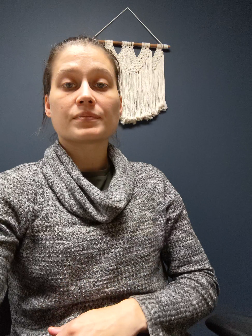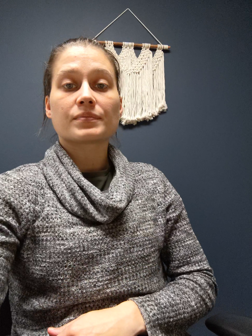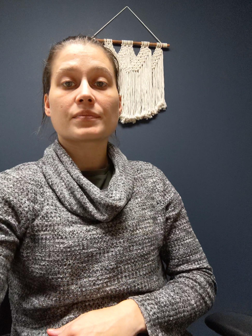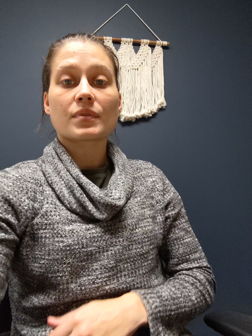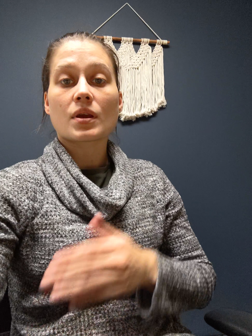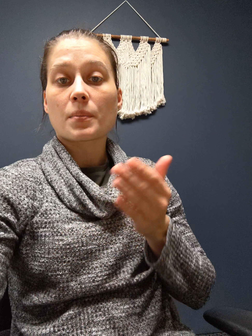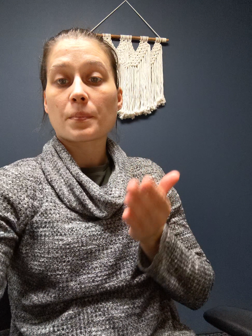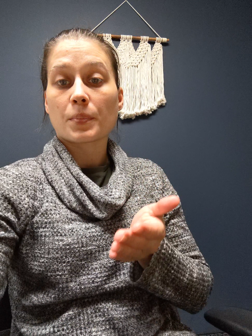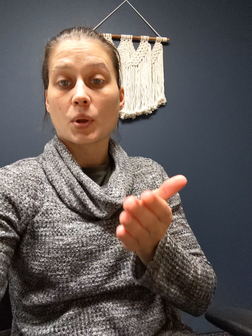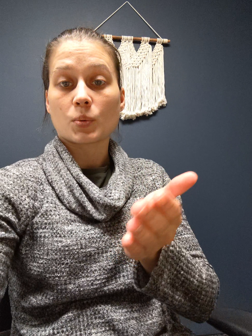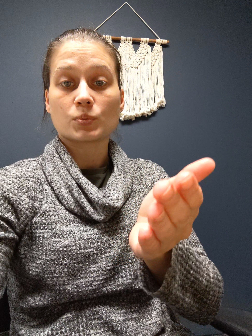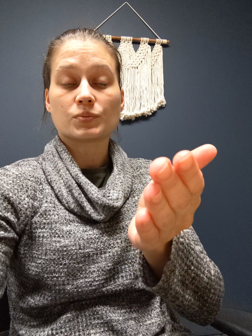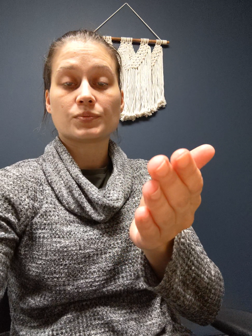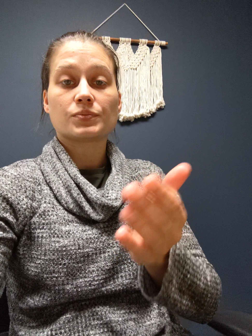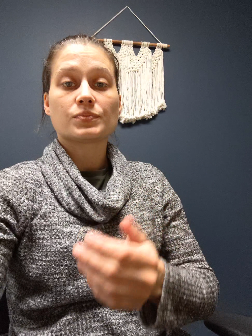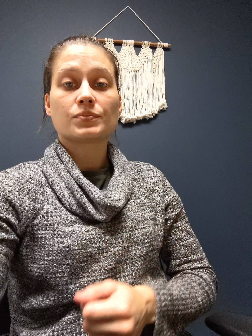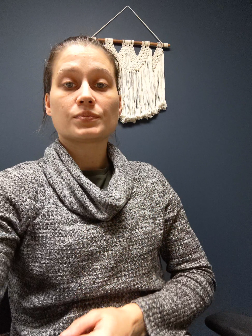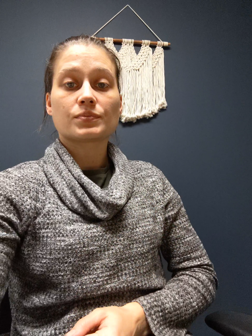boat